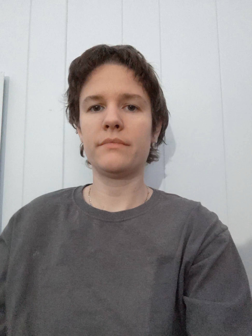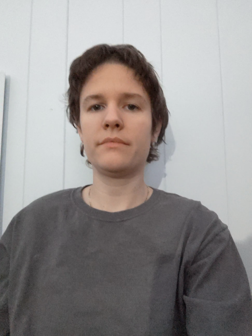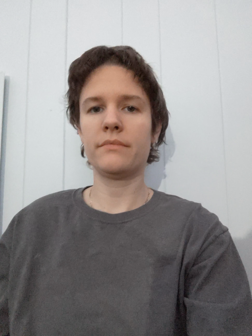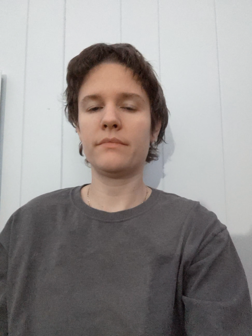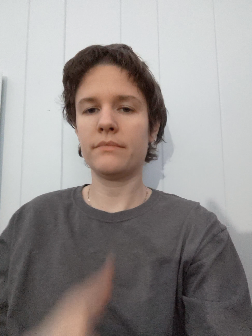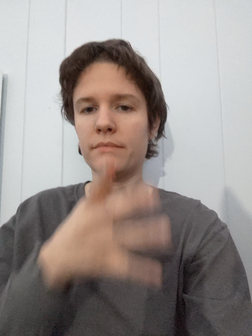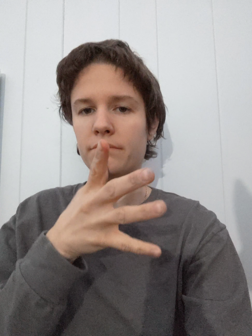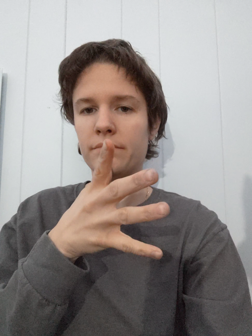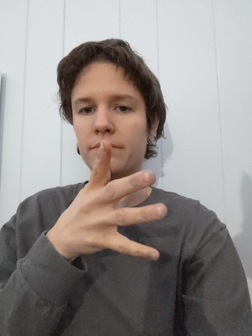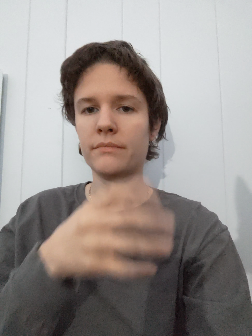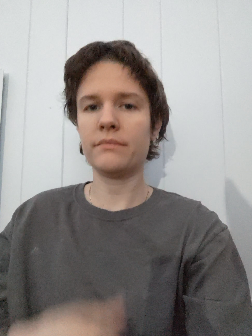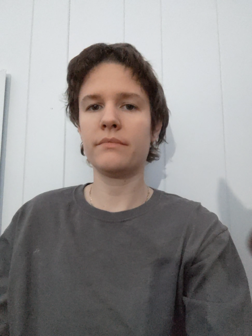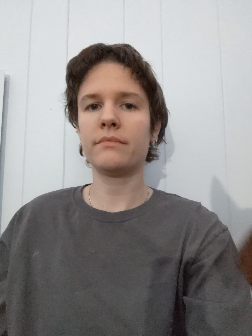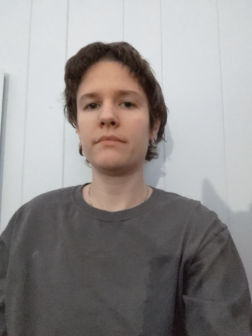mom